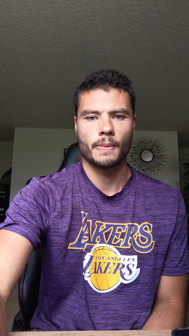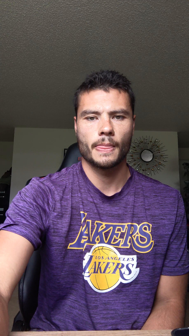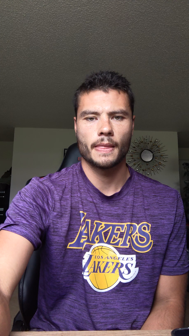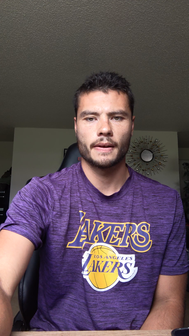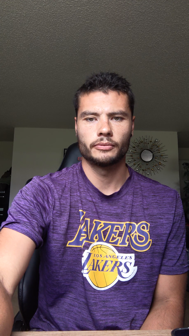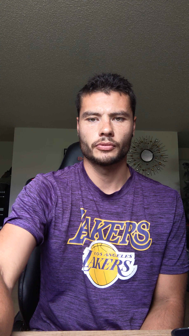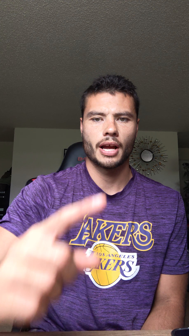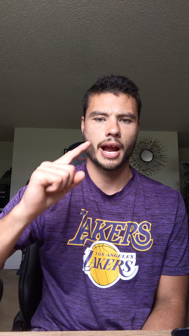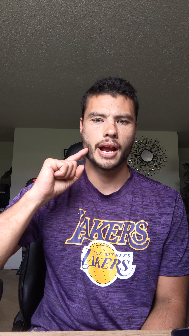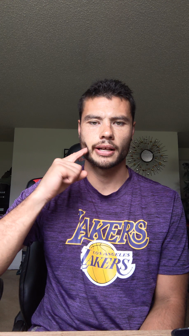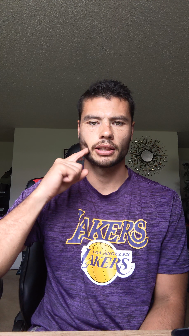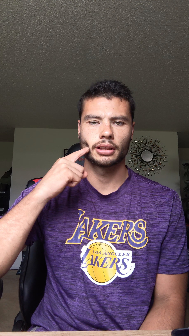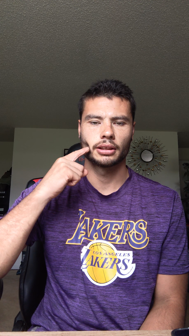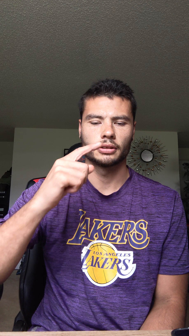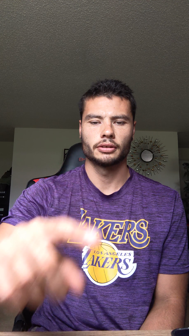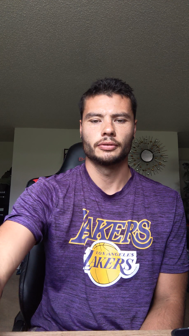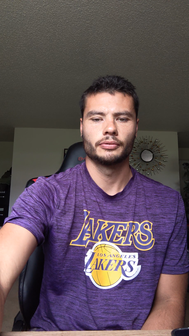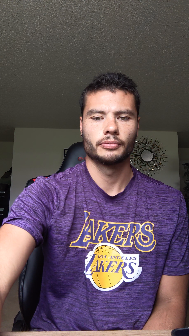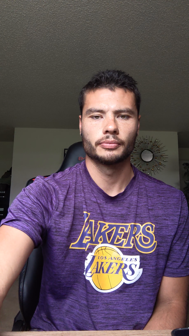candy